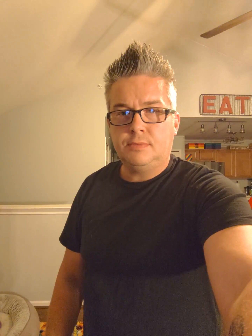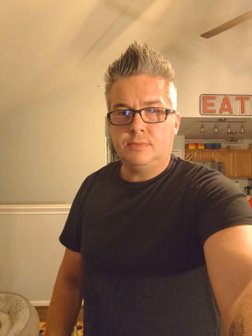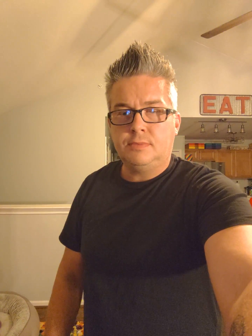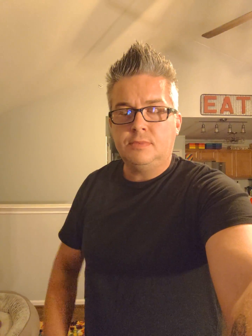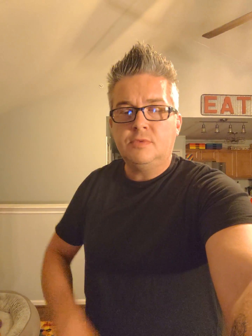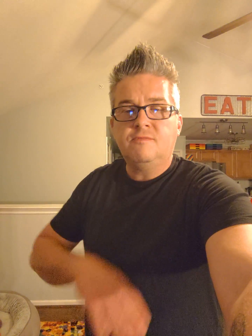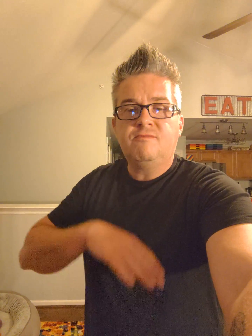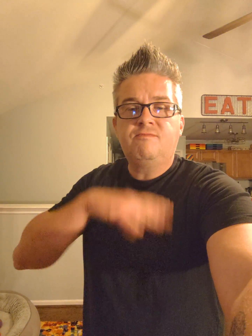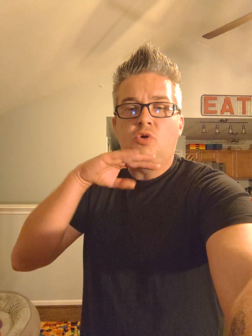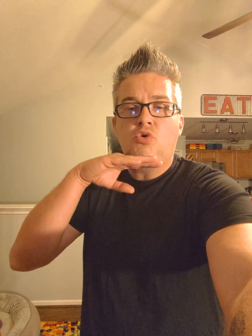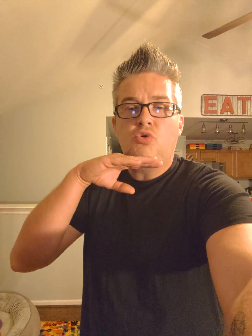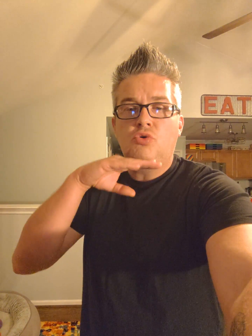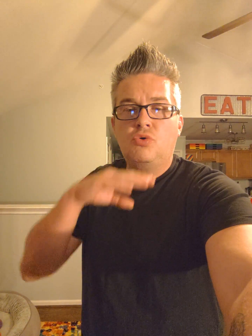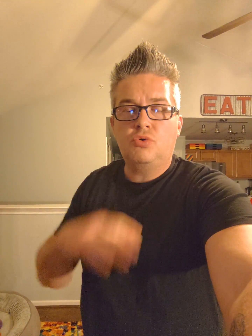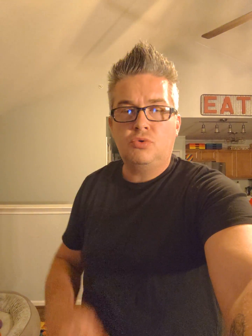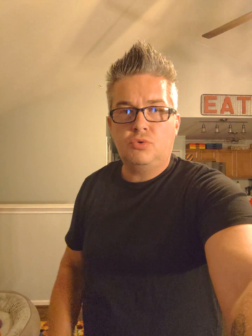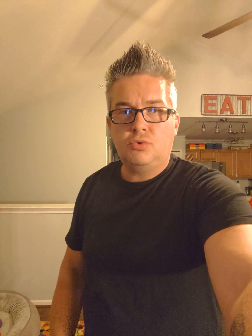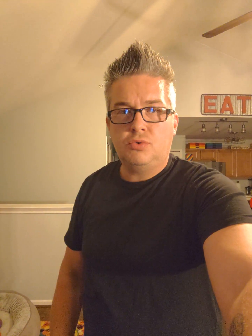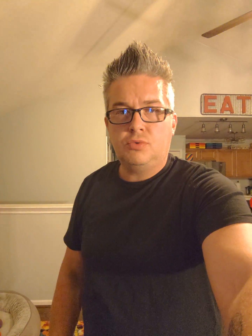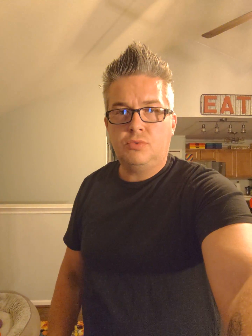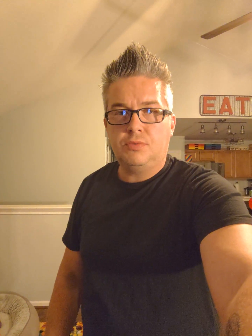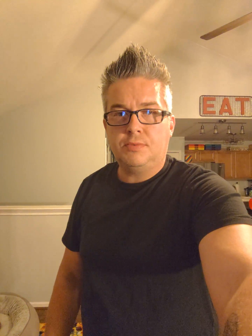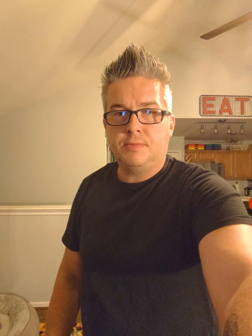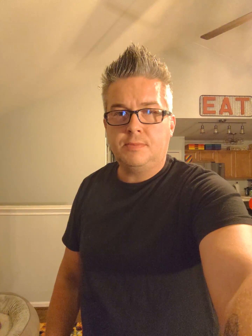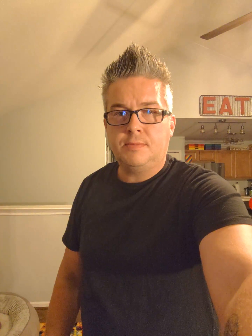full